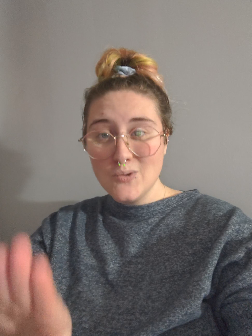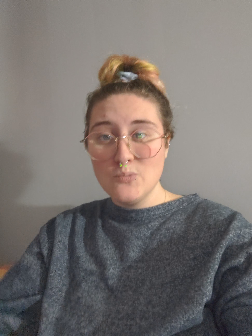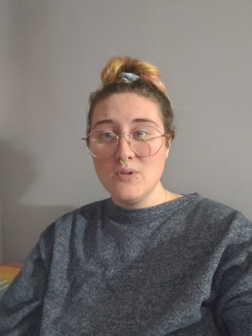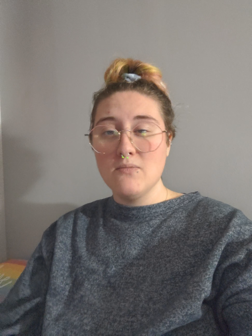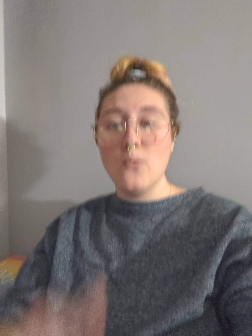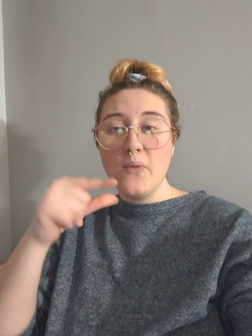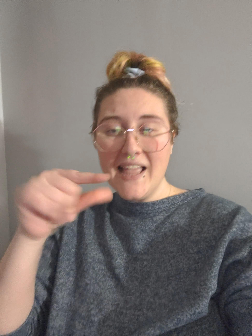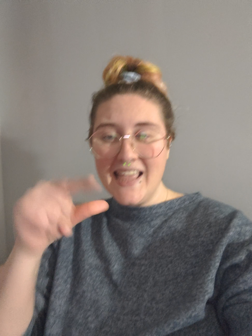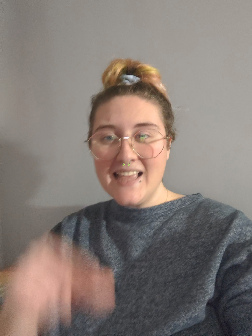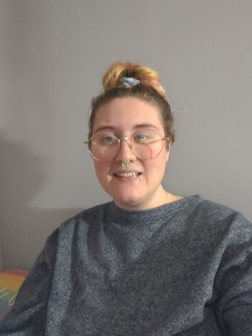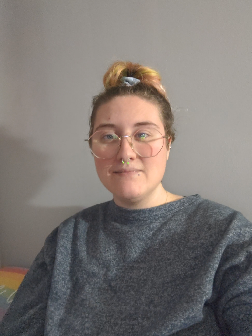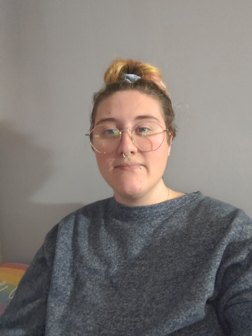green